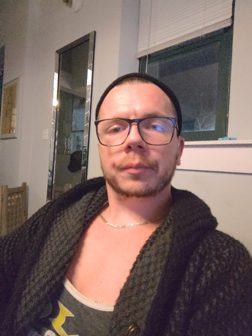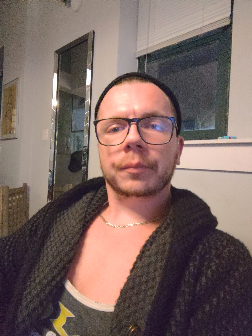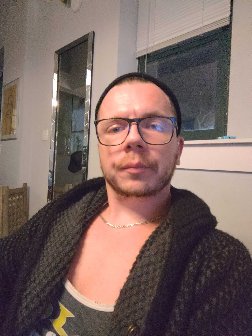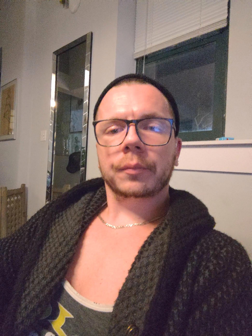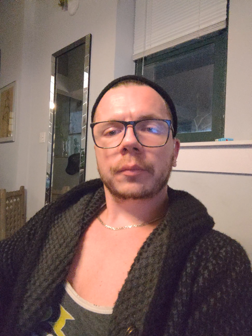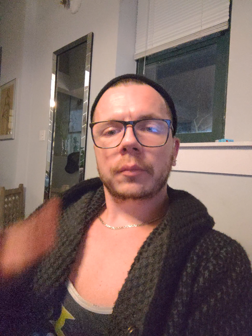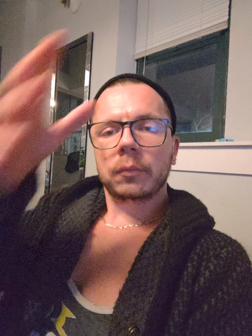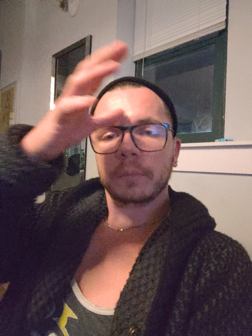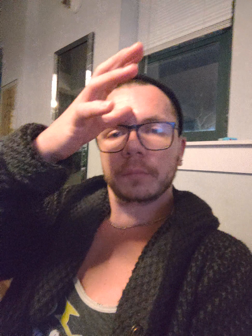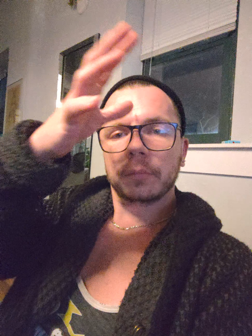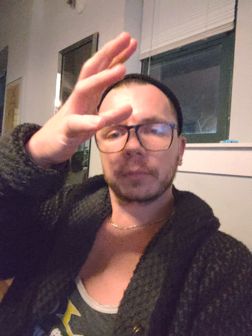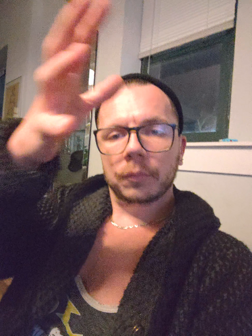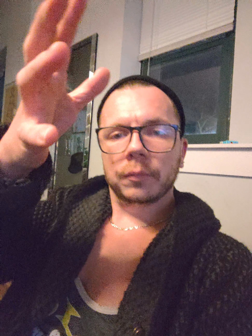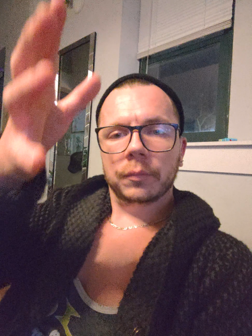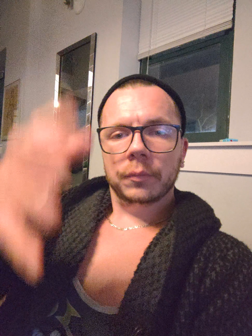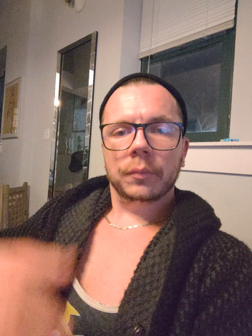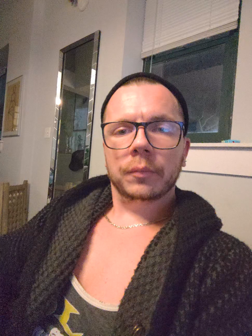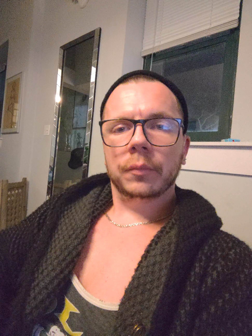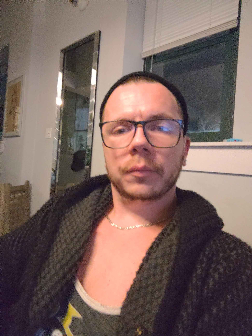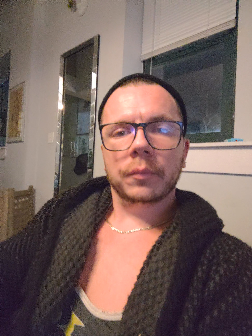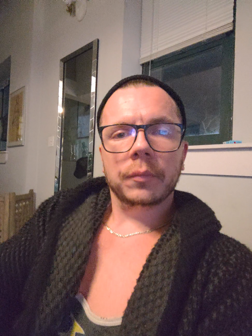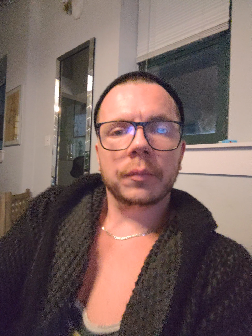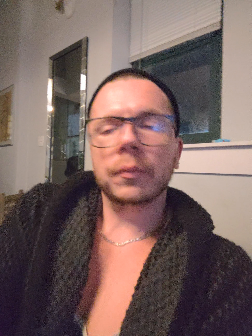grandpa